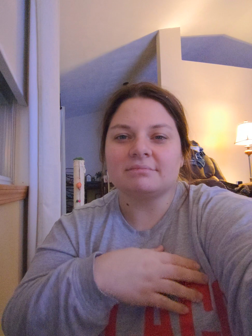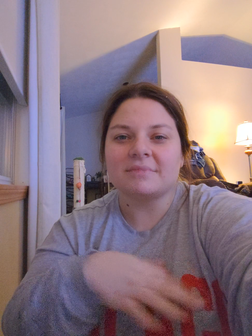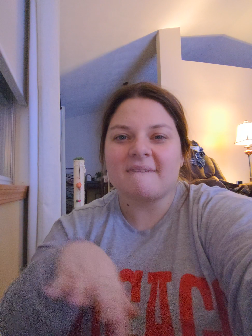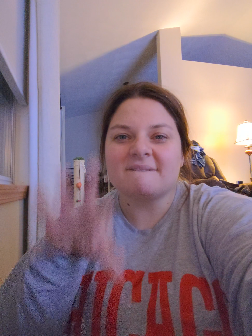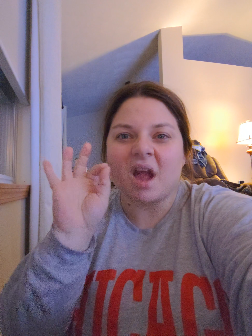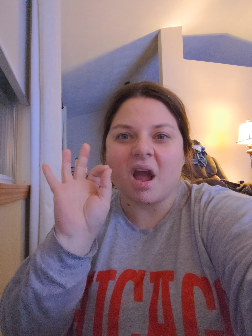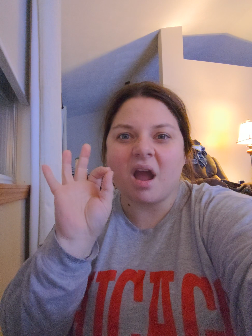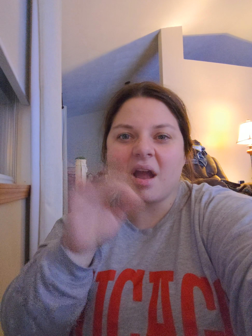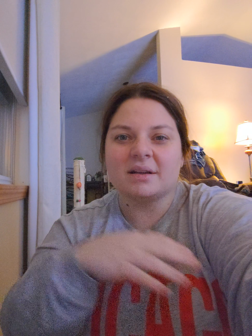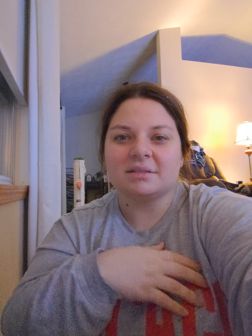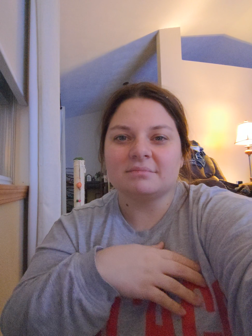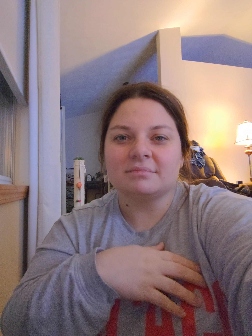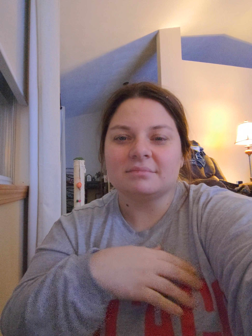find